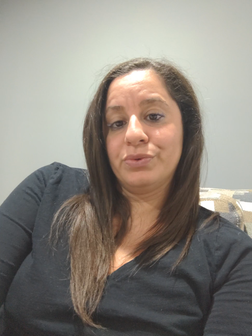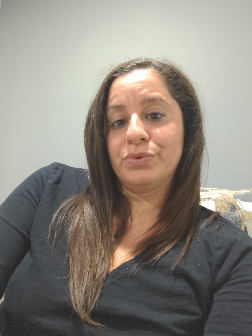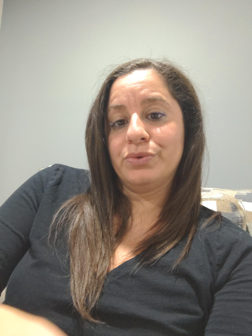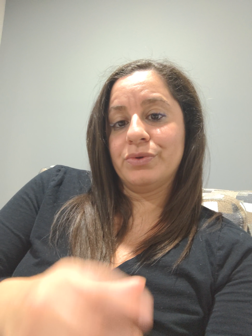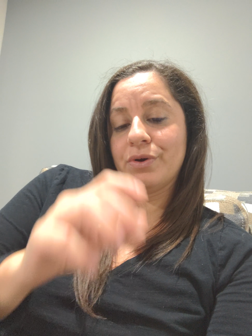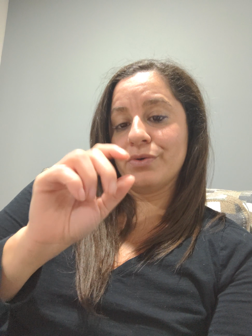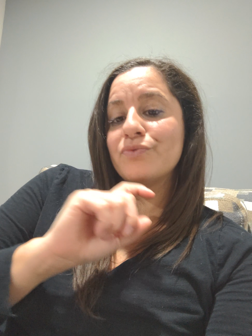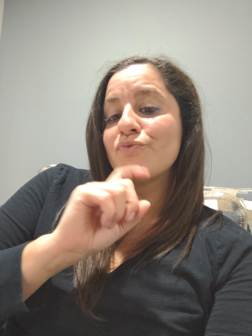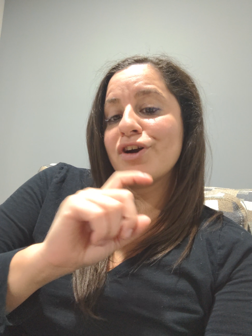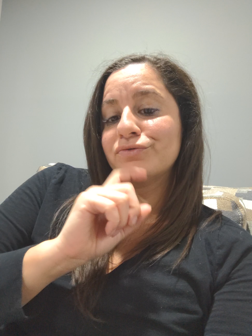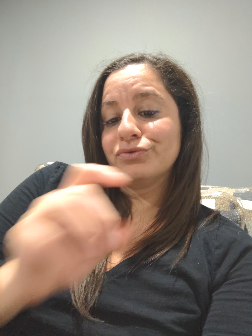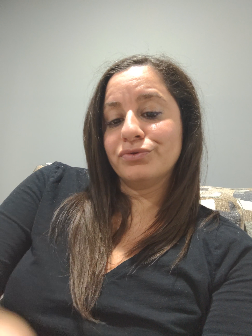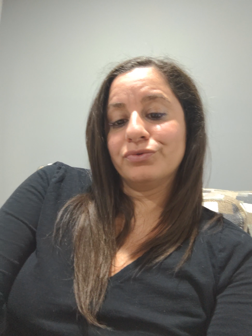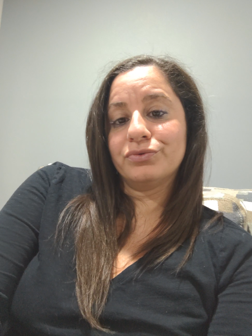garbage